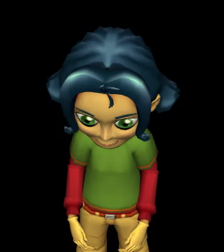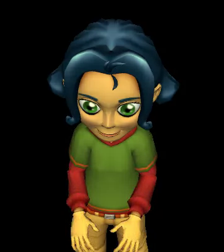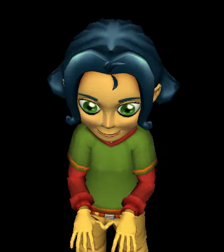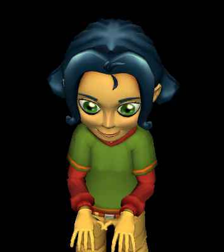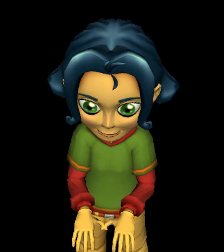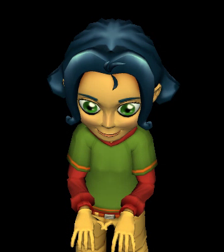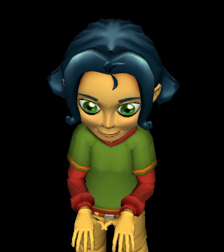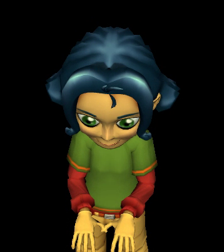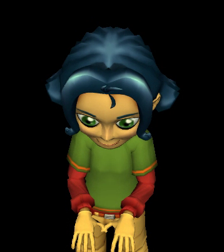يكتب على الآلة الكاتبة